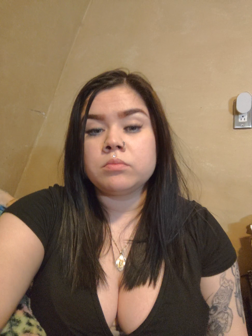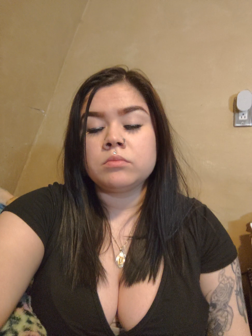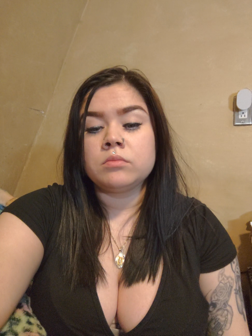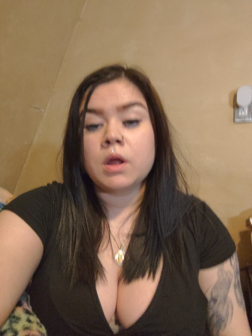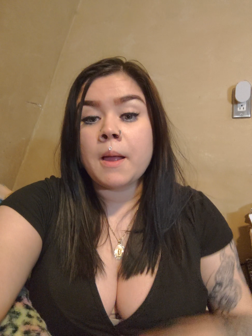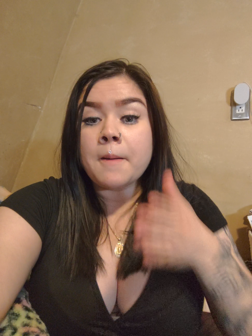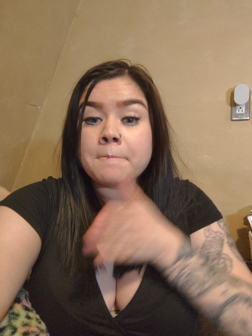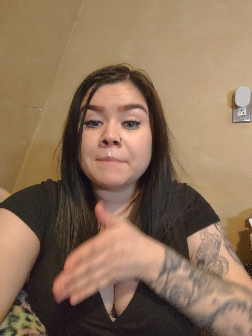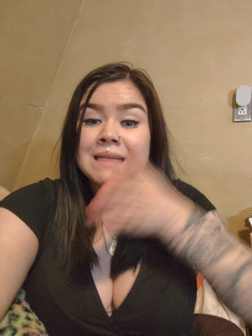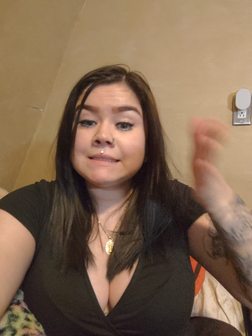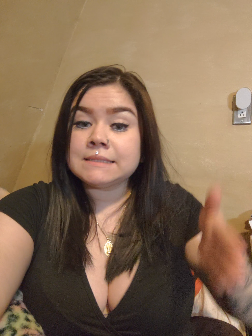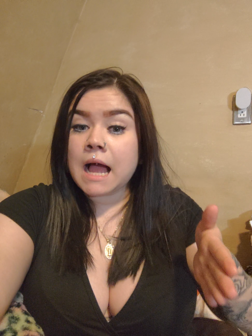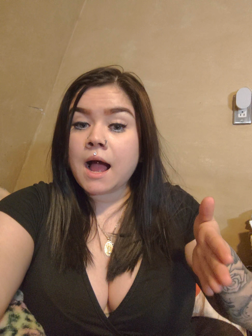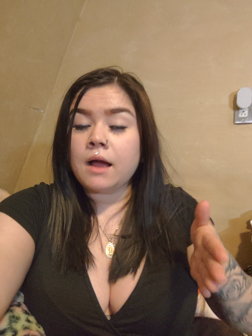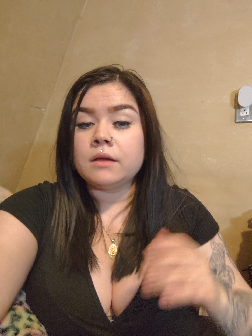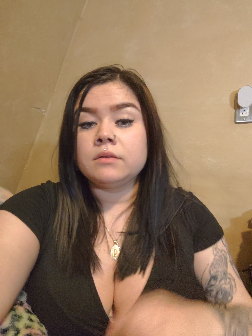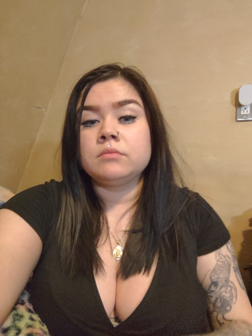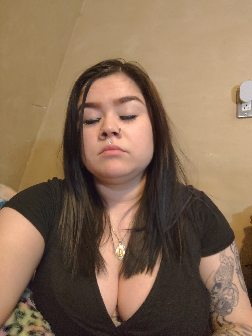beside